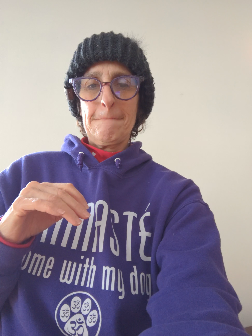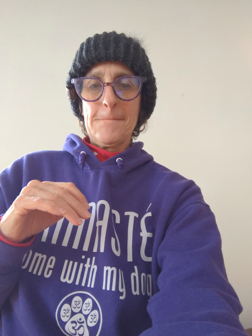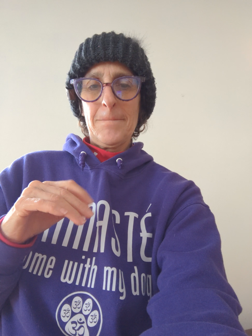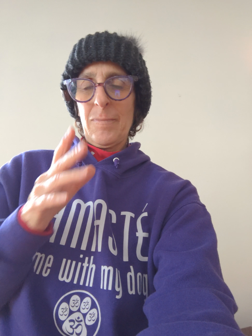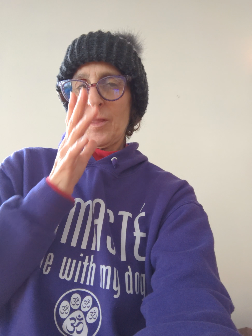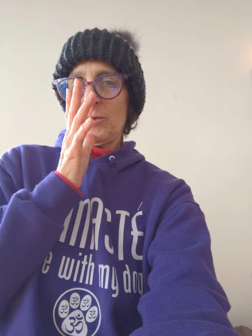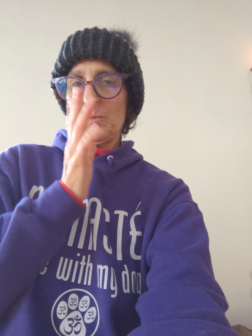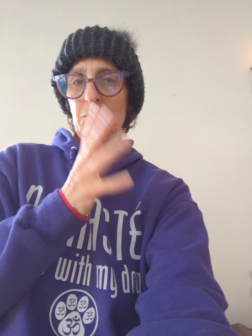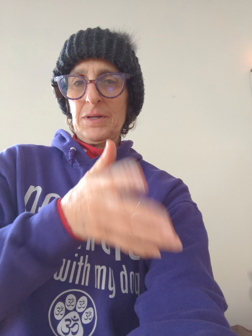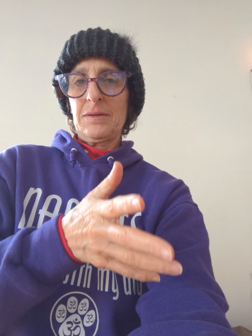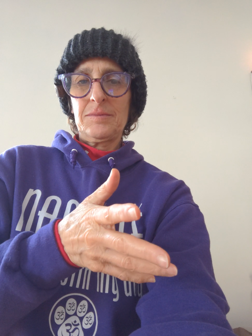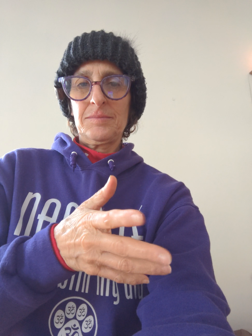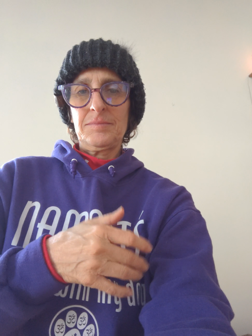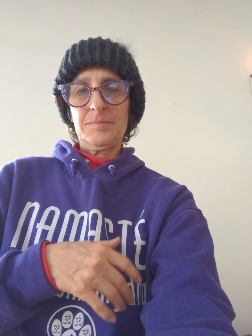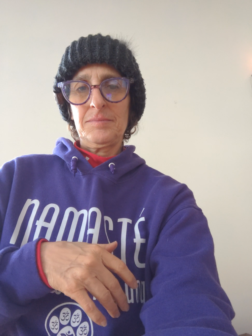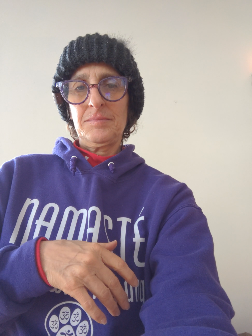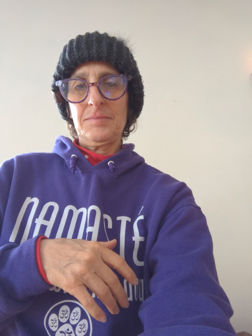grandma